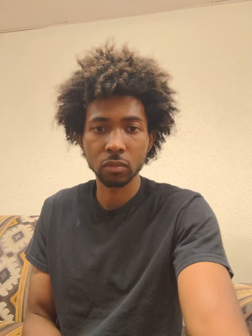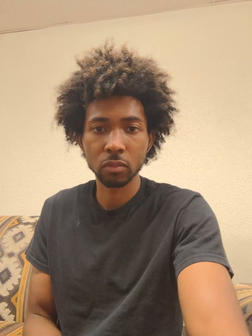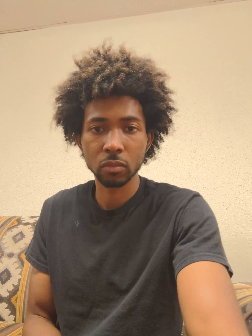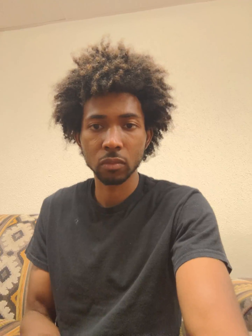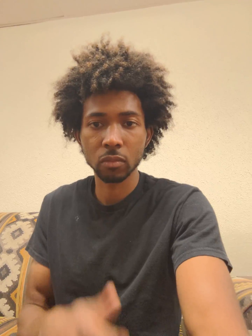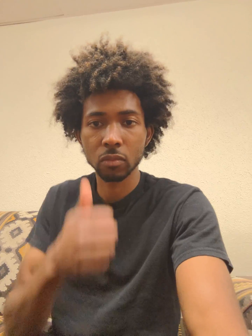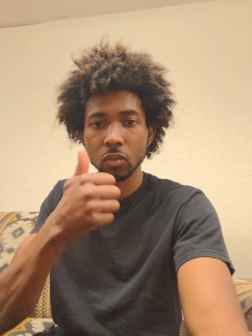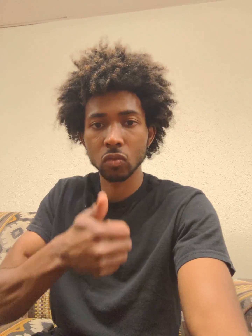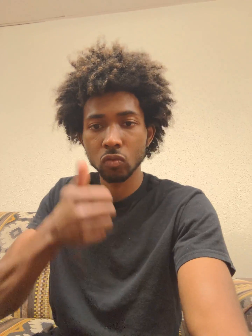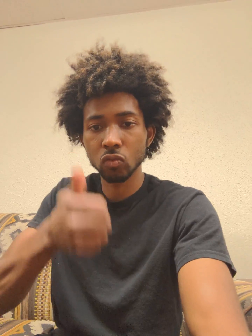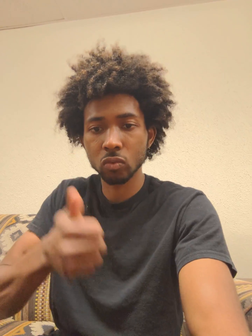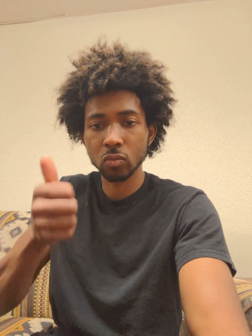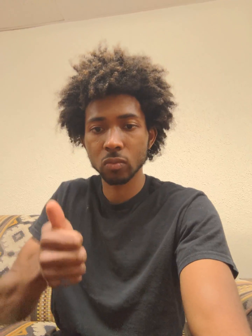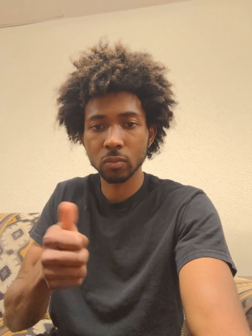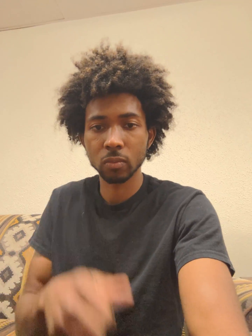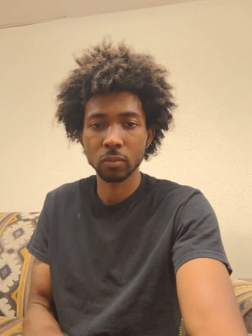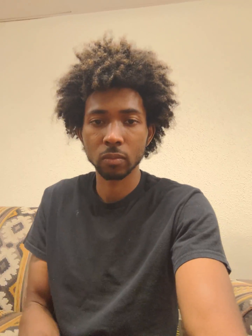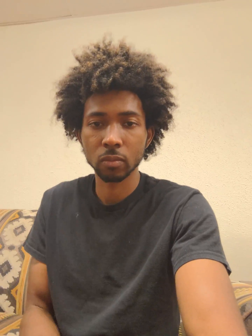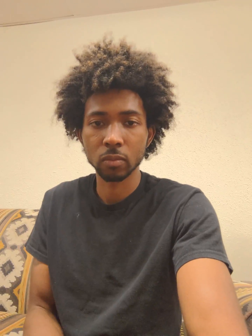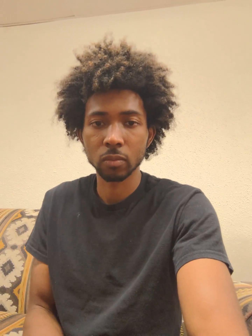each